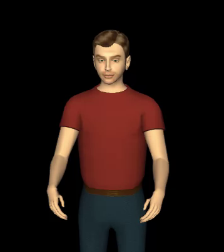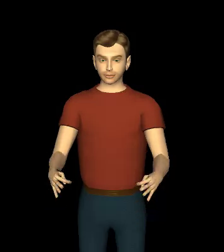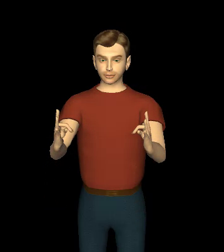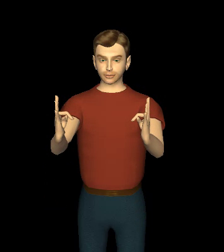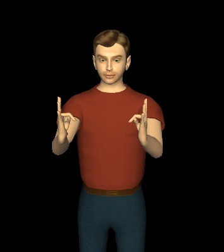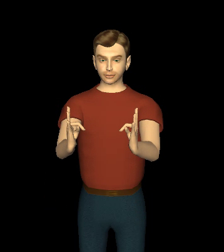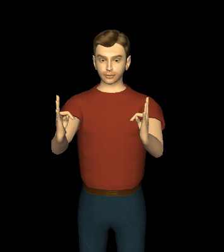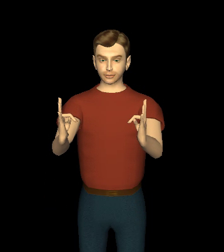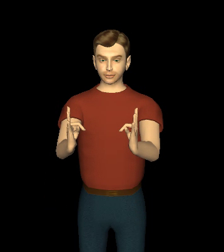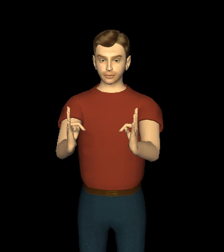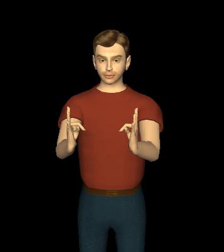خال